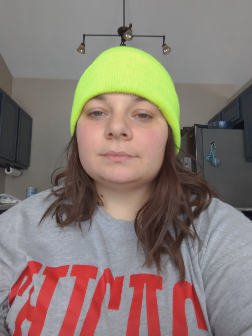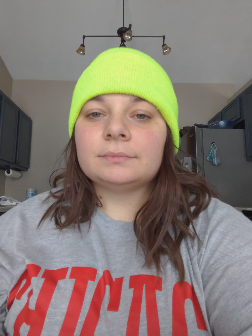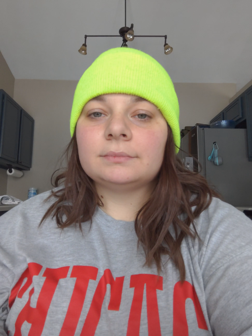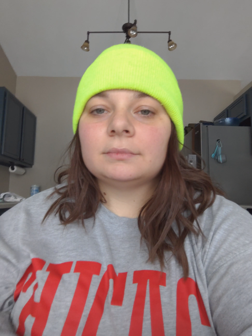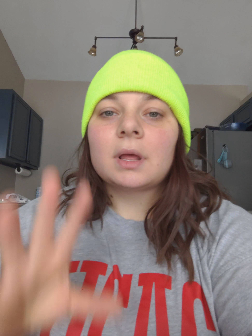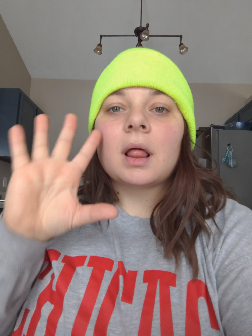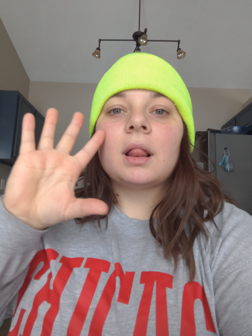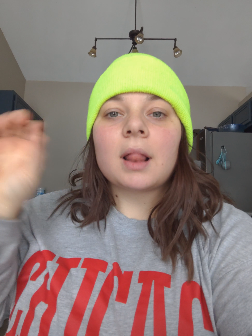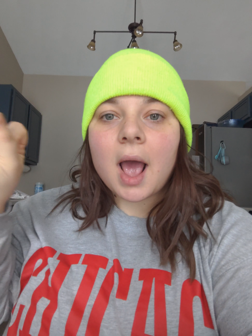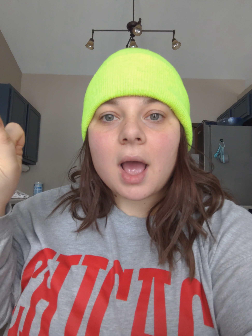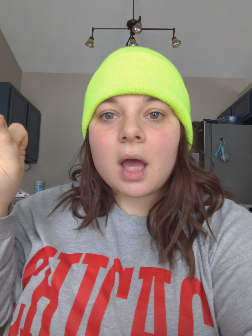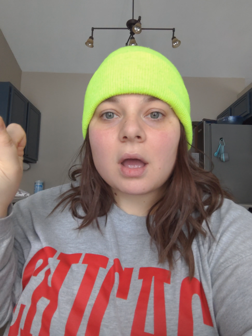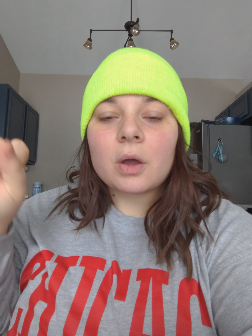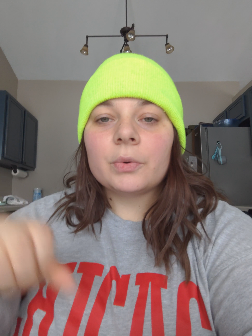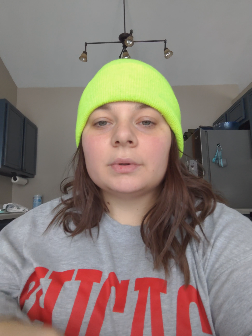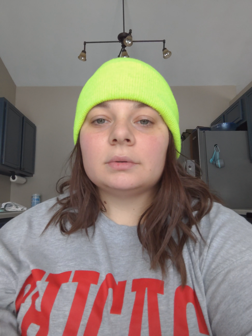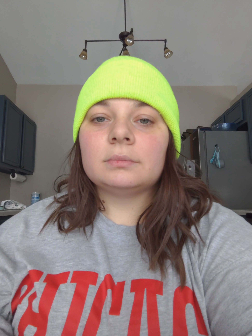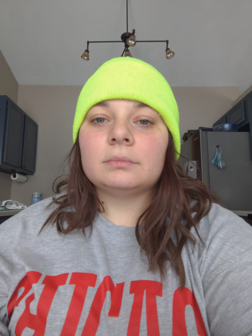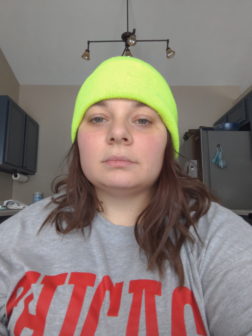loud